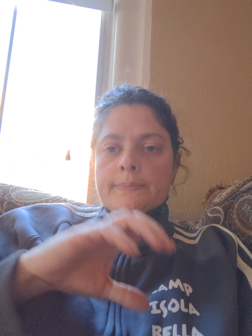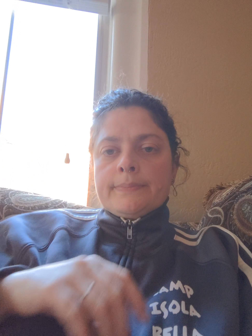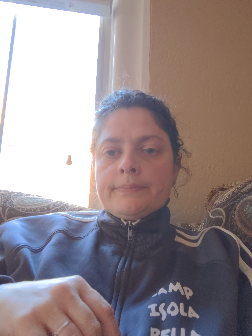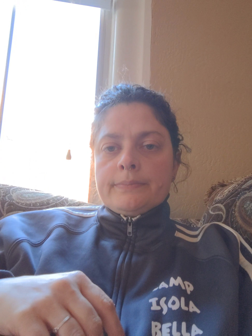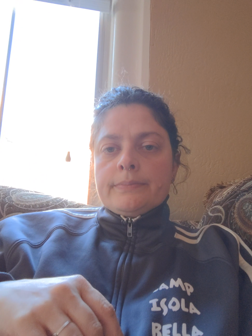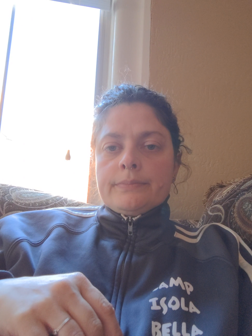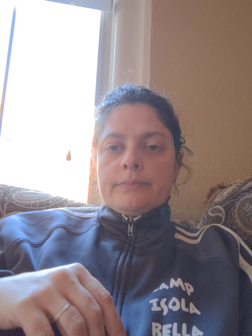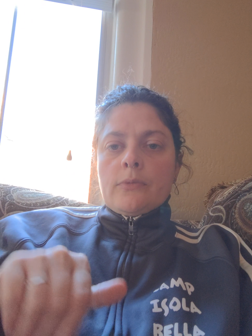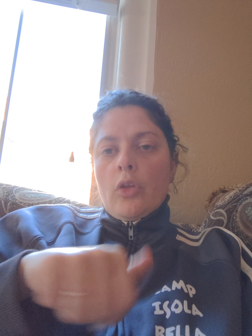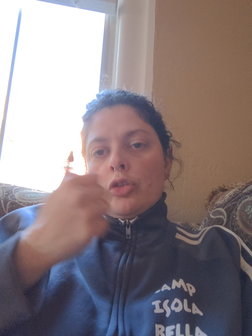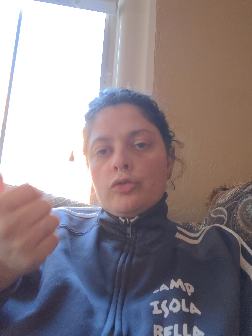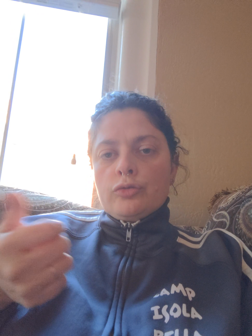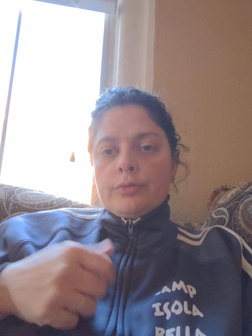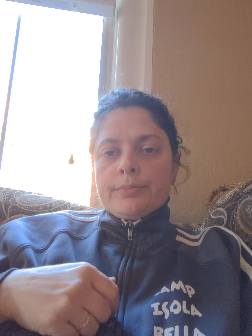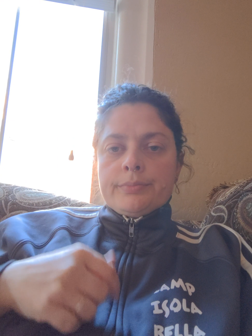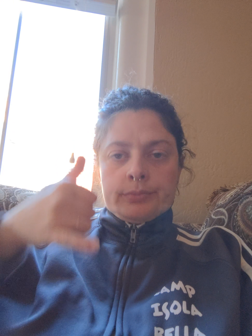another